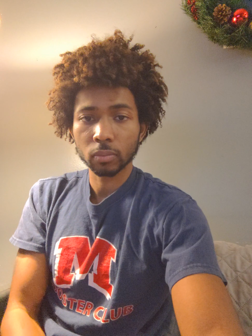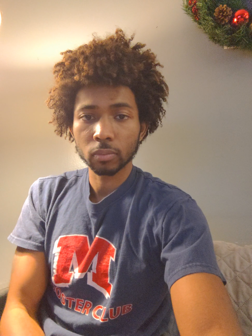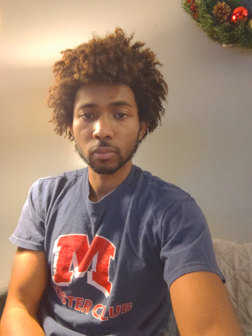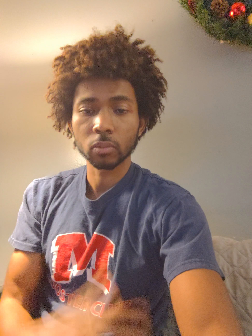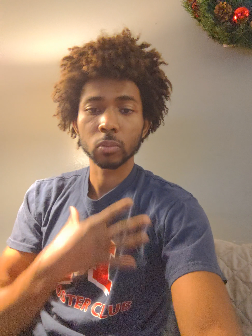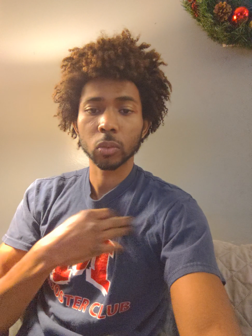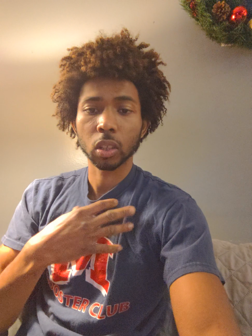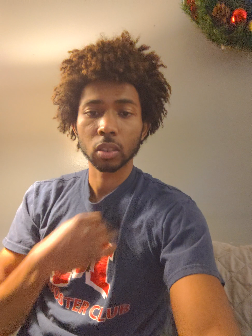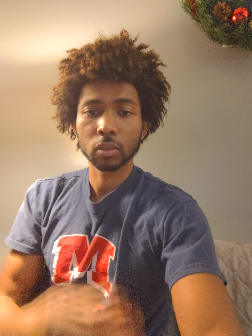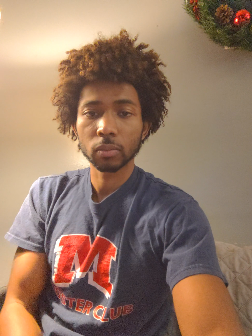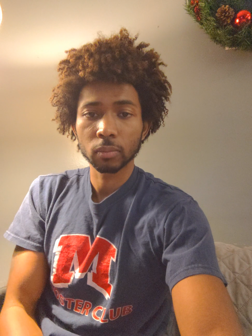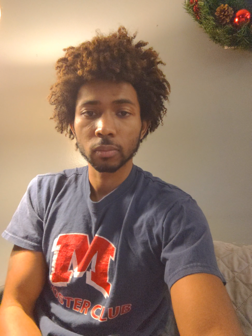white